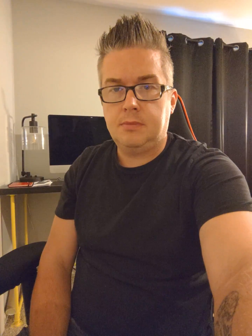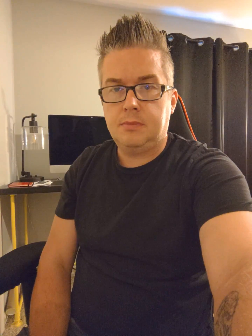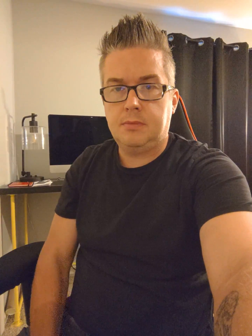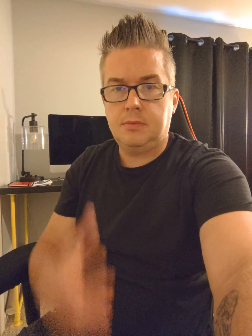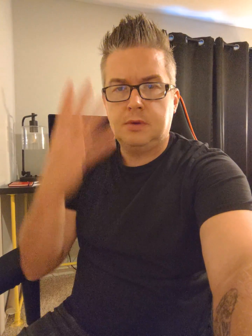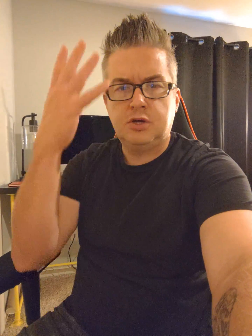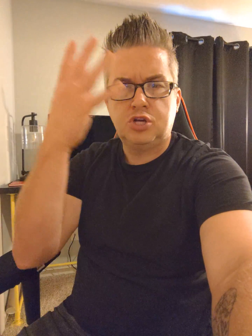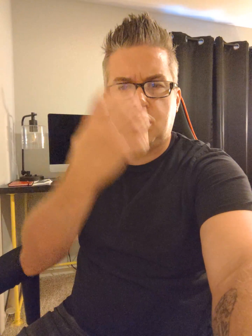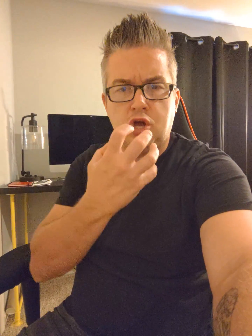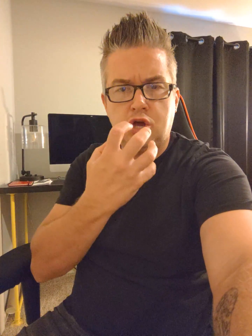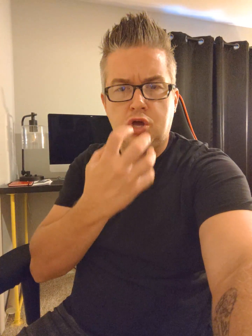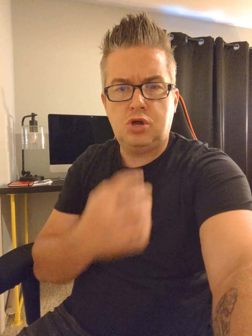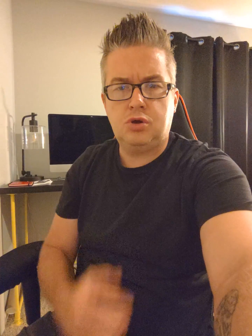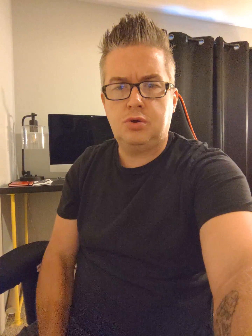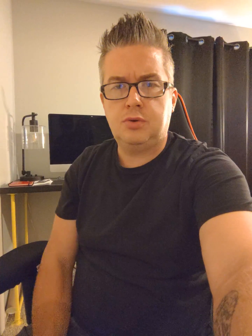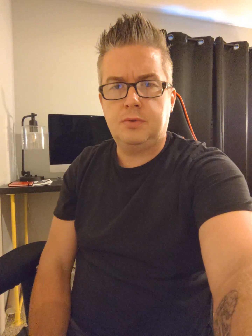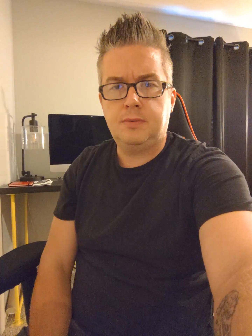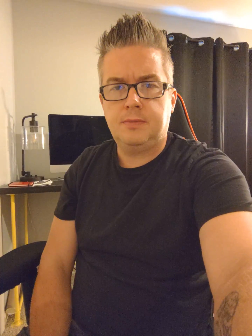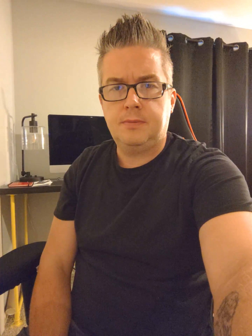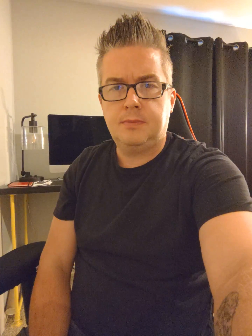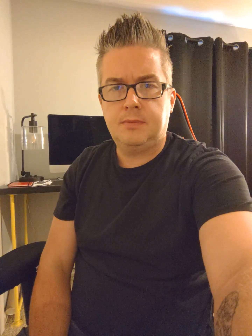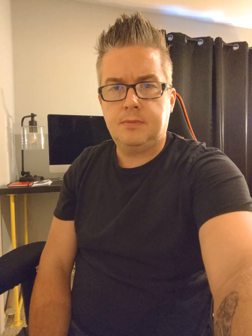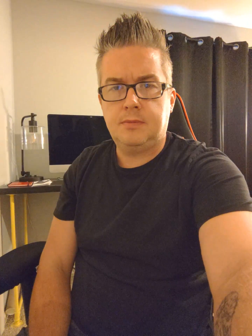dark